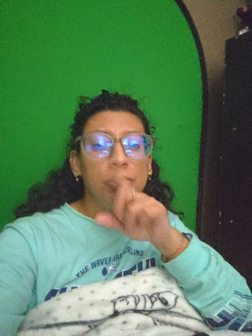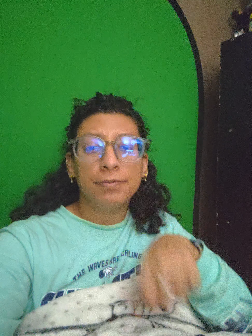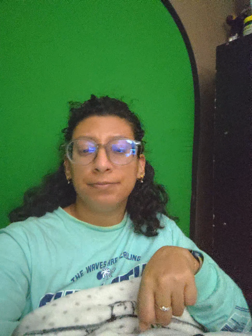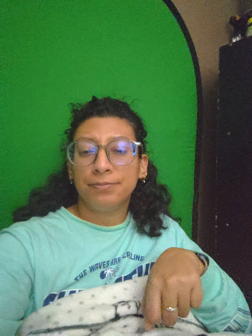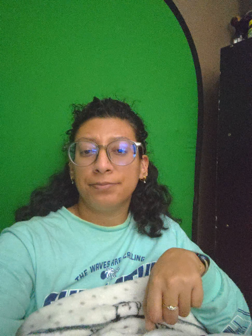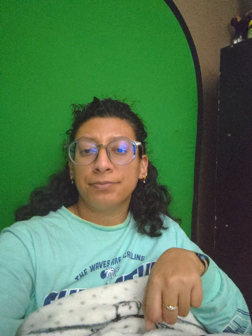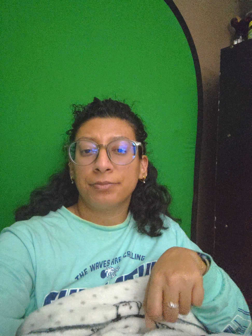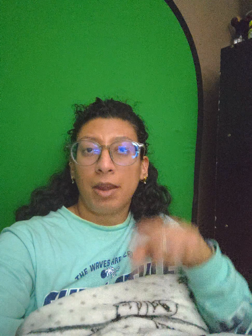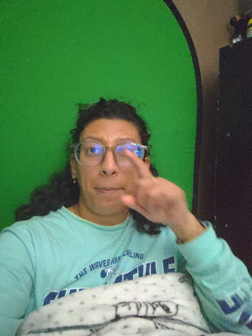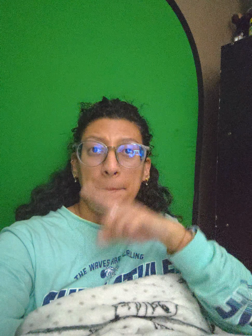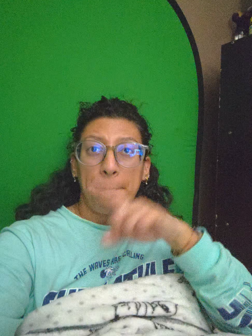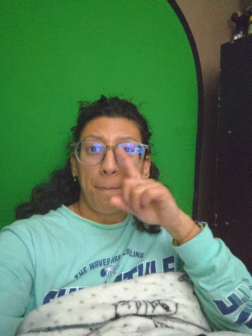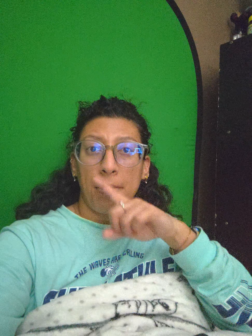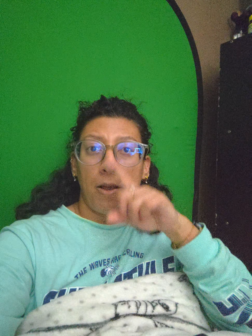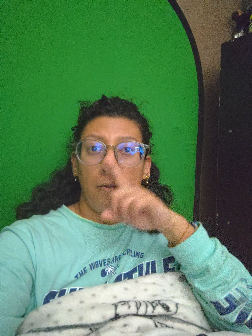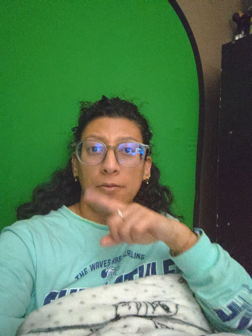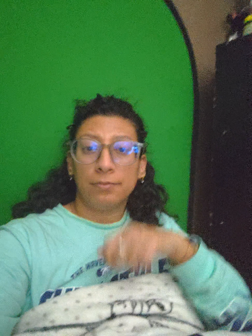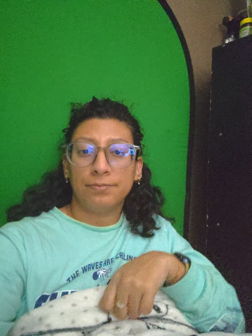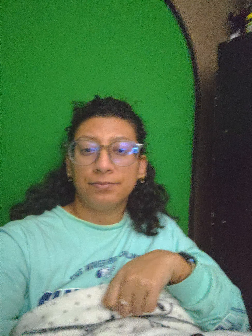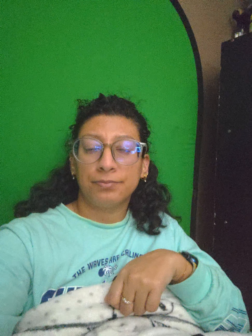mouse